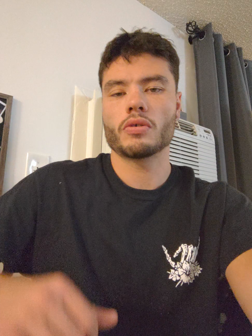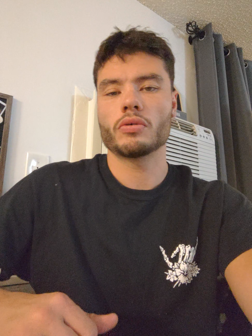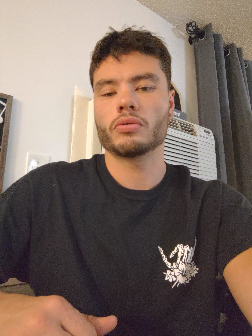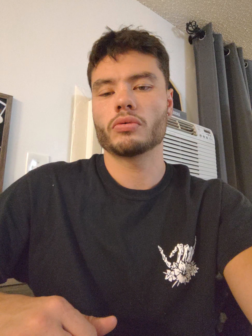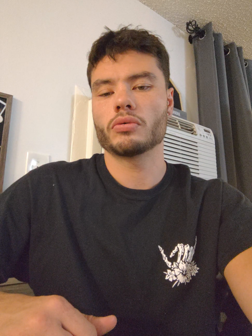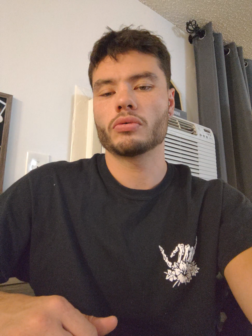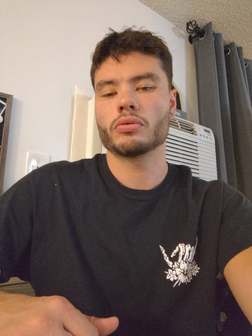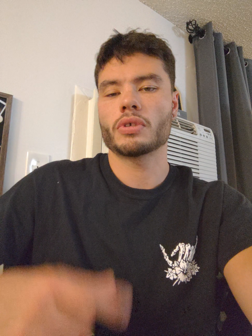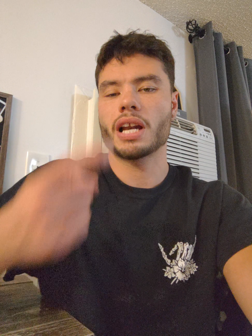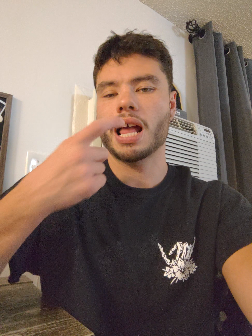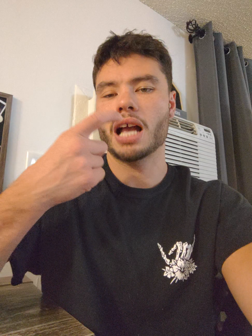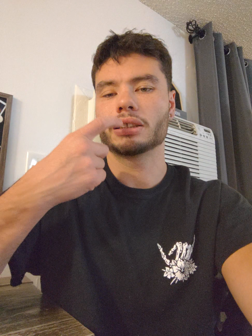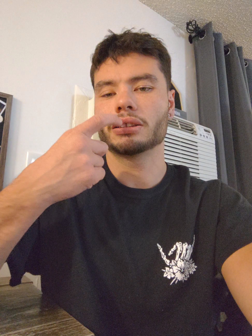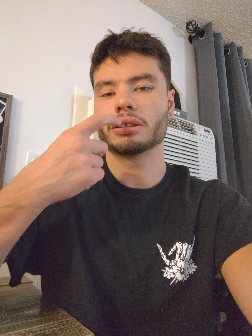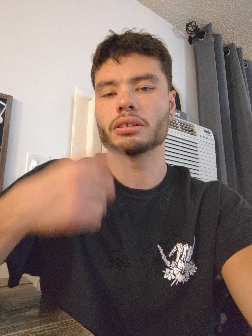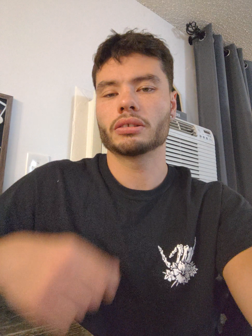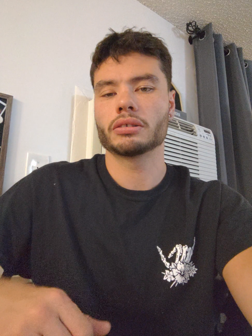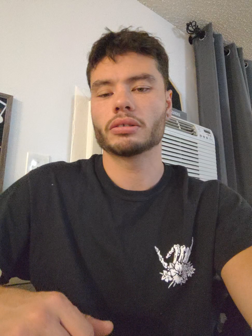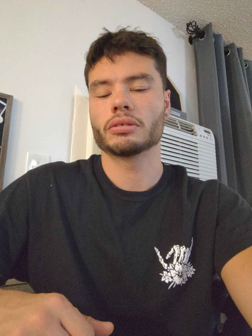window